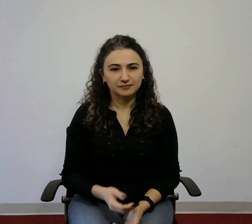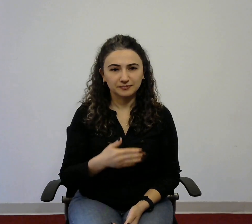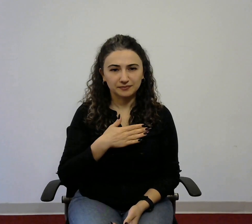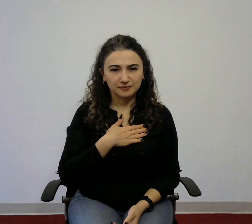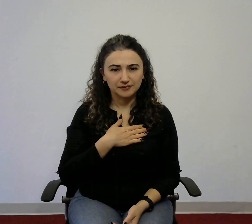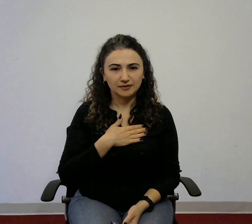mən